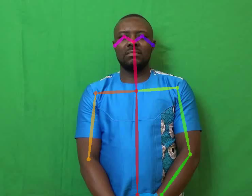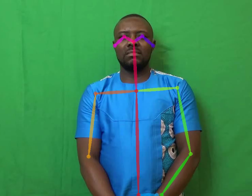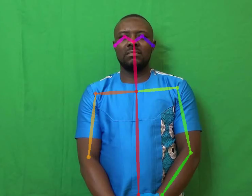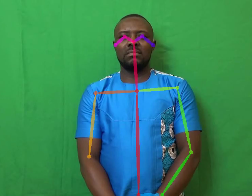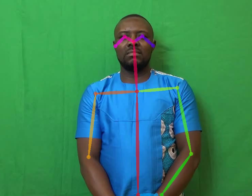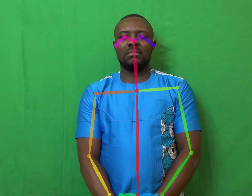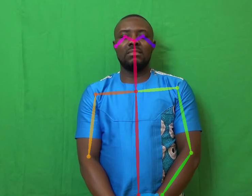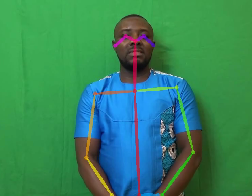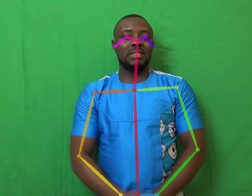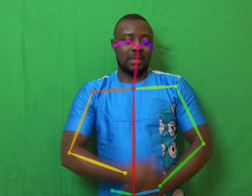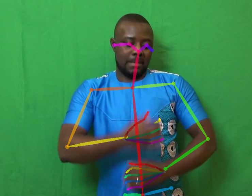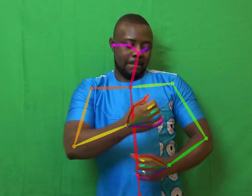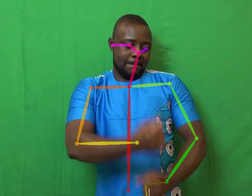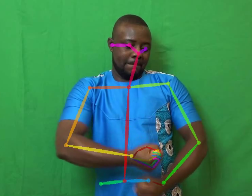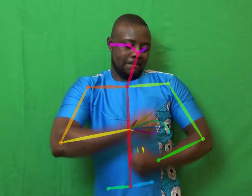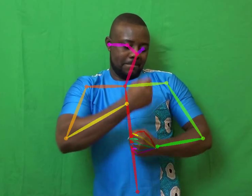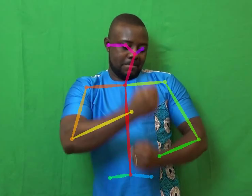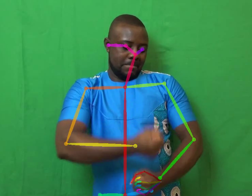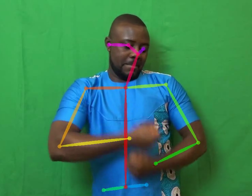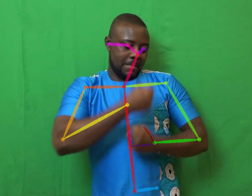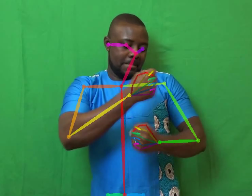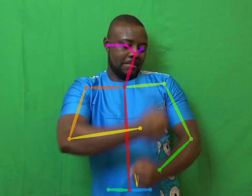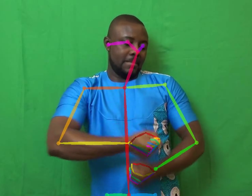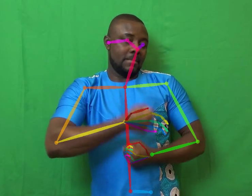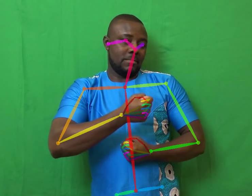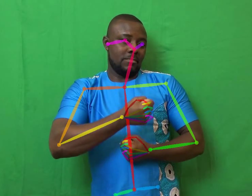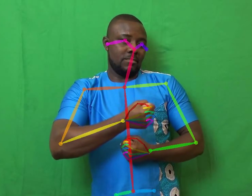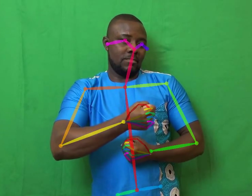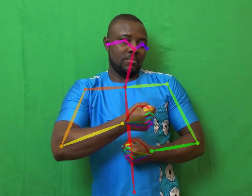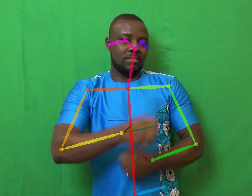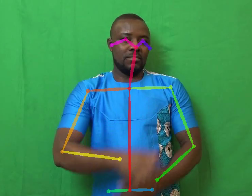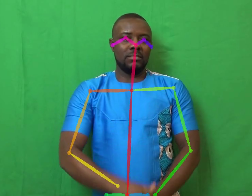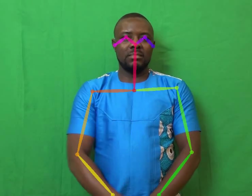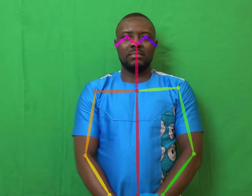banku